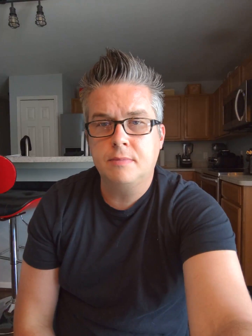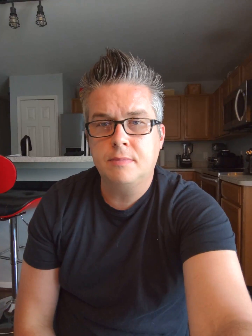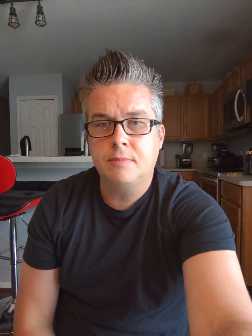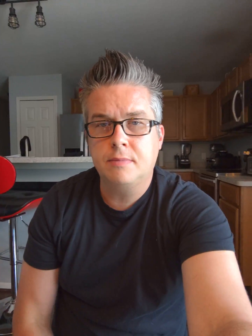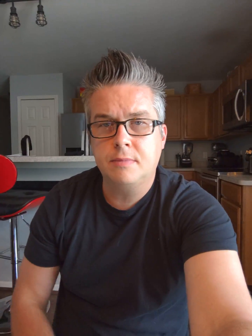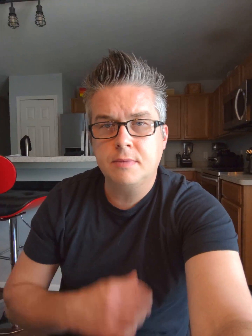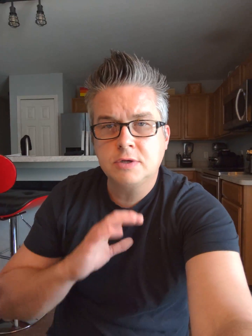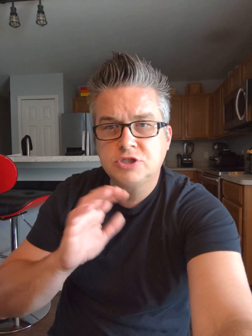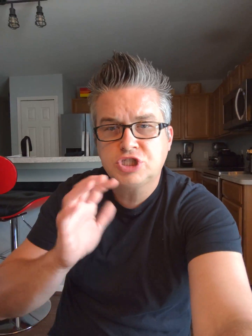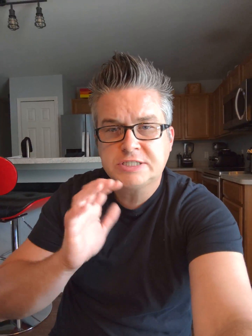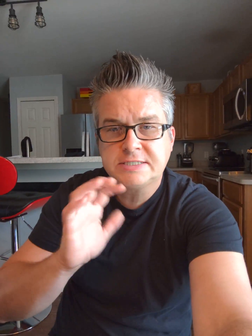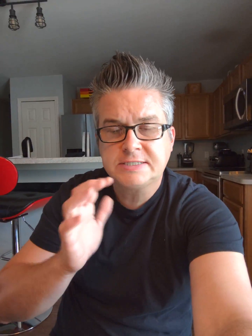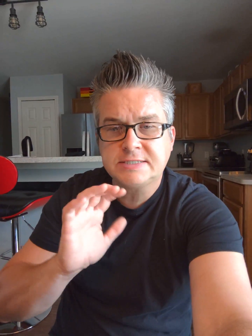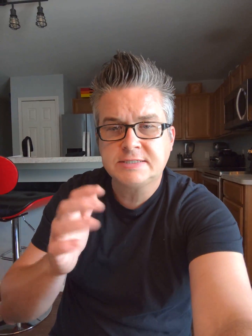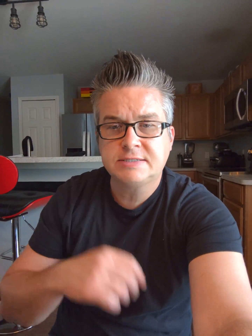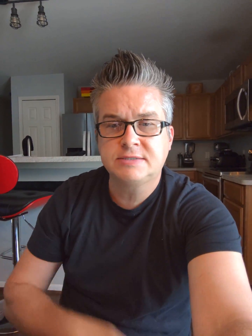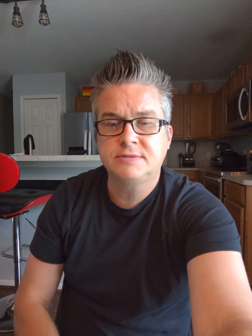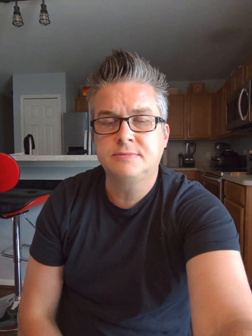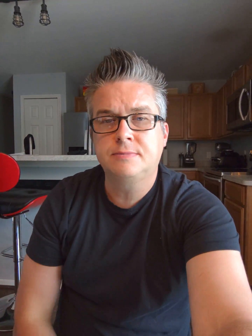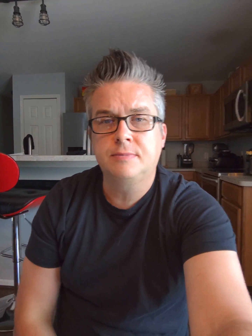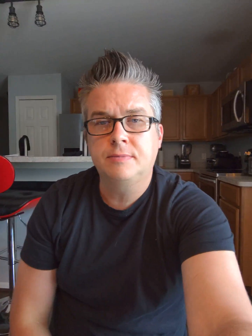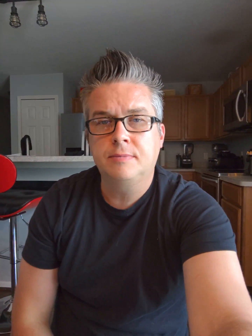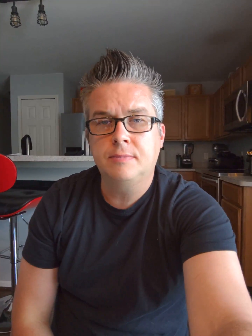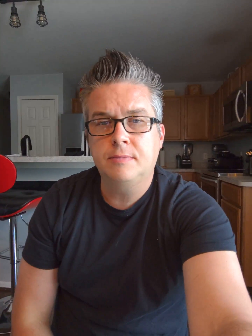cheese